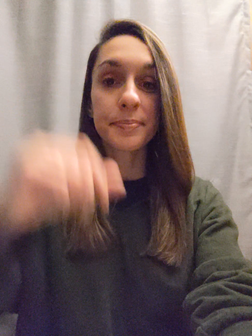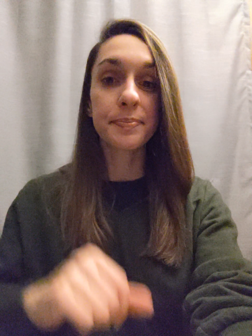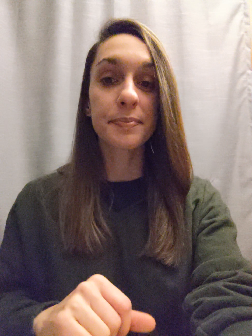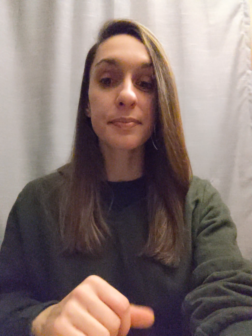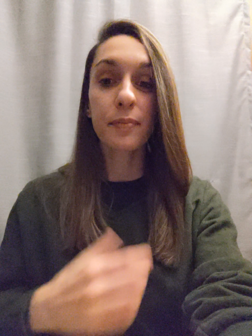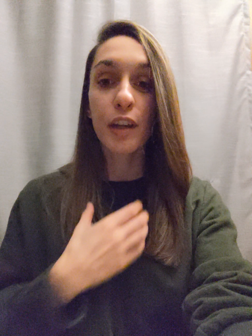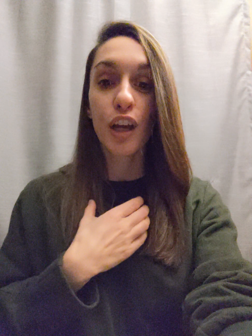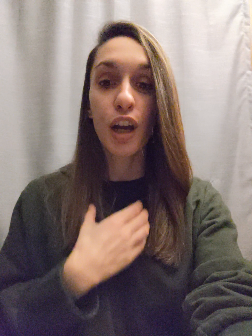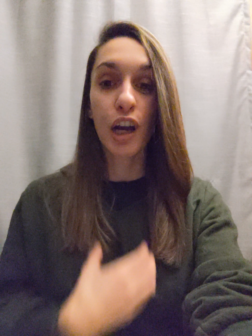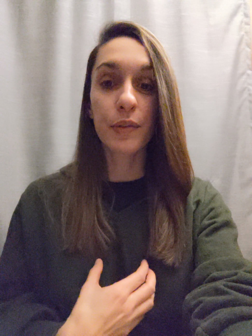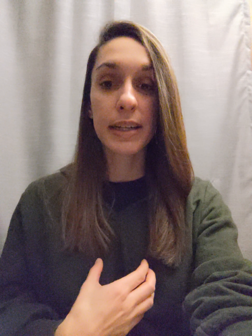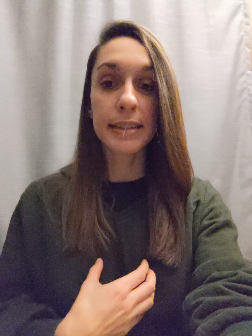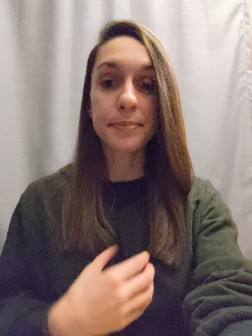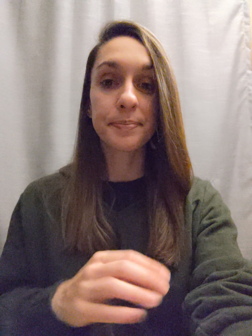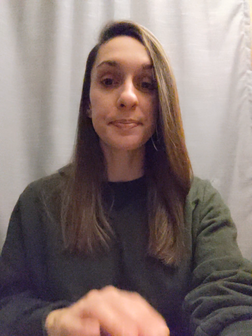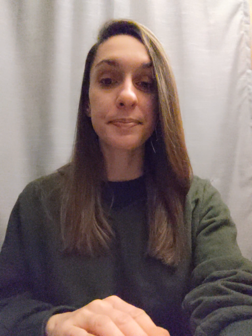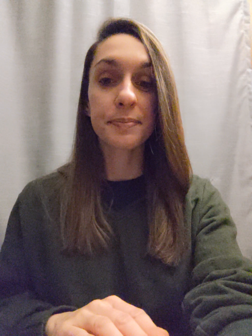hungry